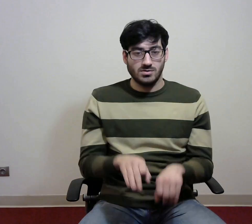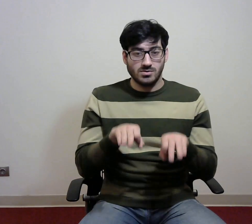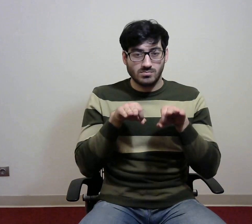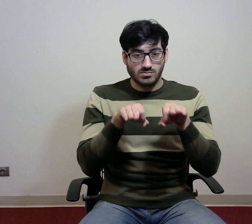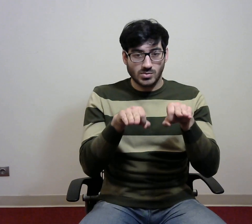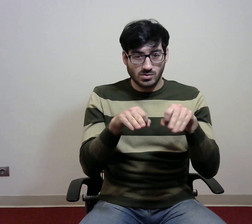avtomobil